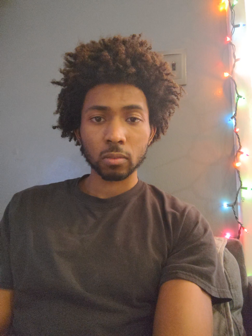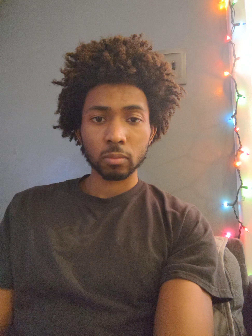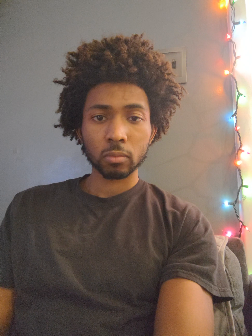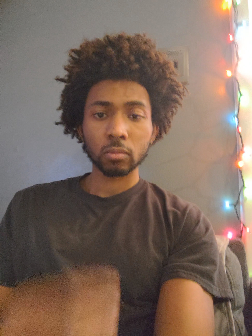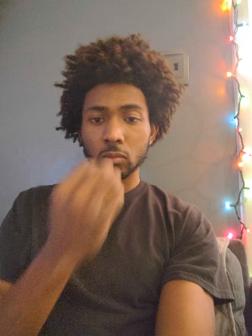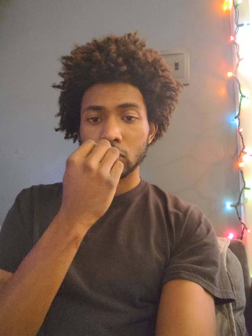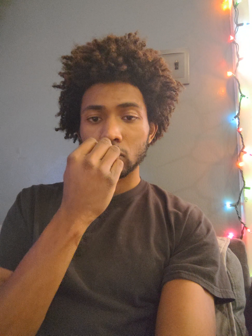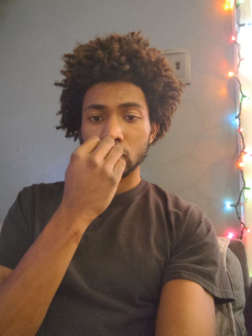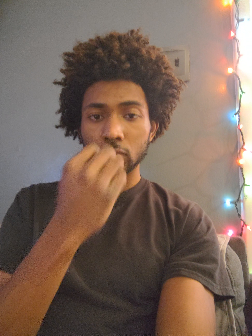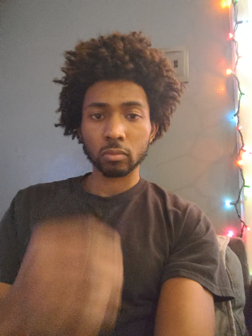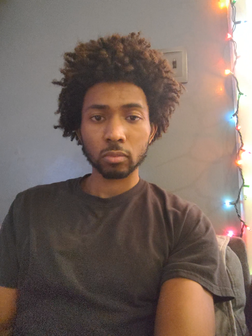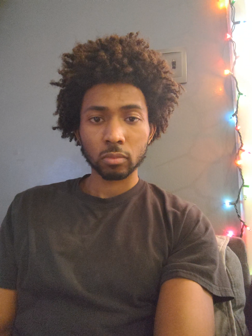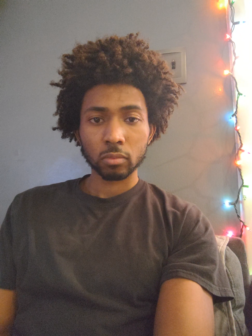food